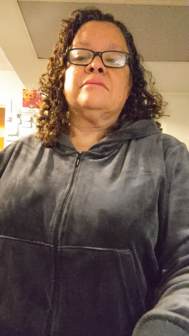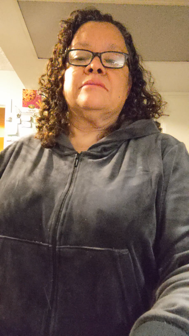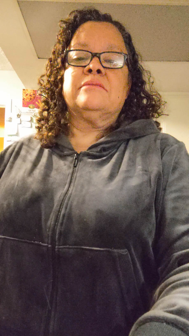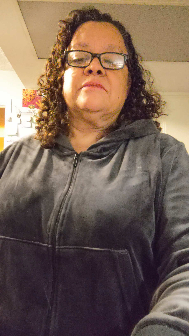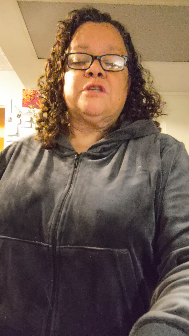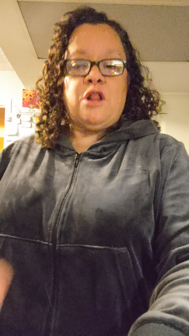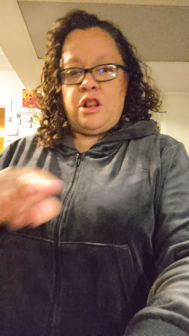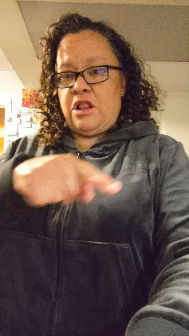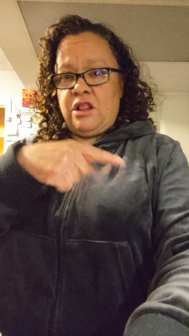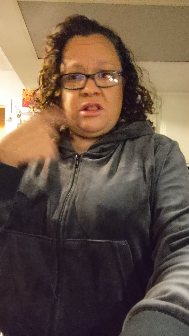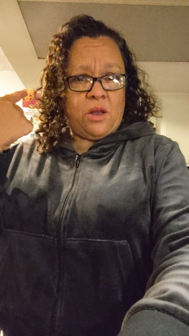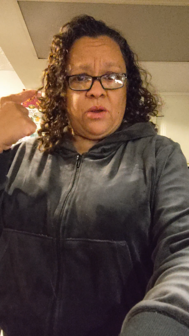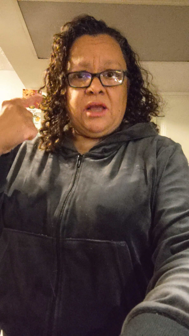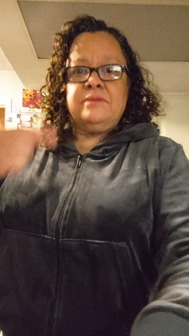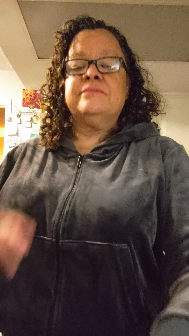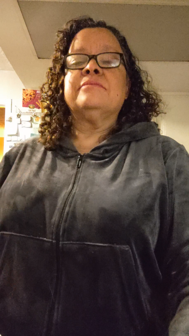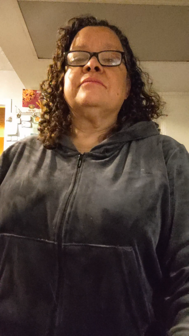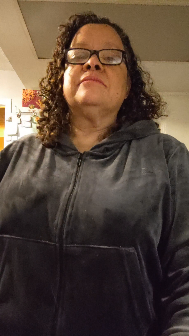long